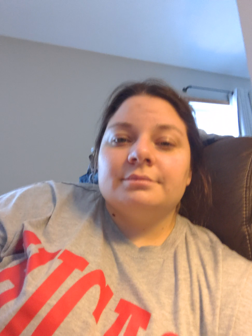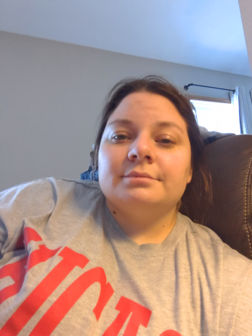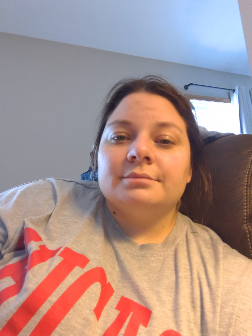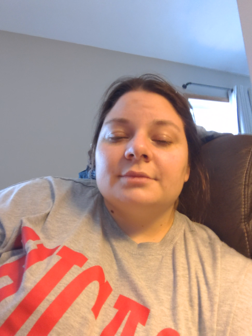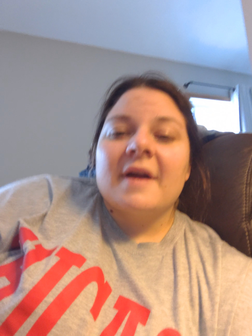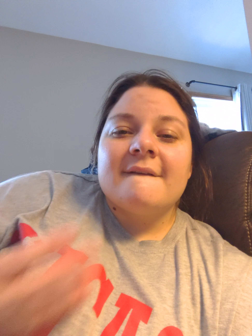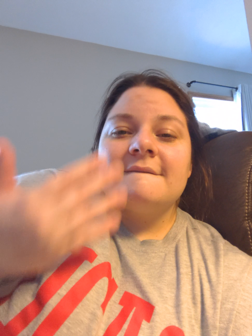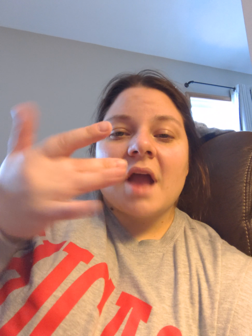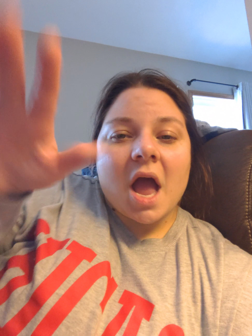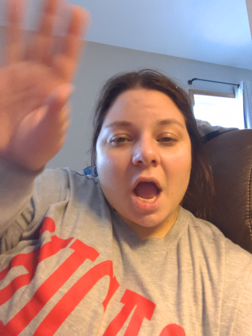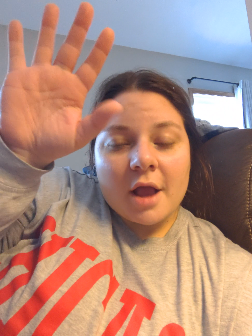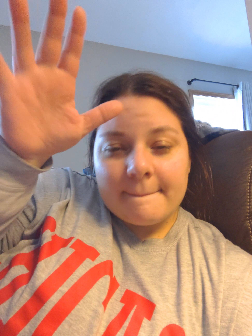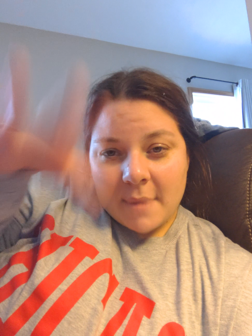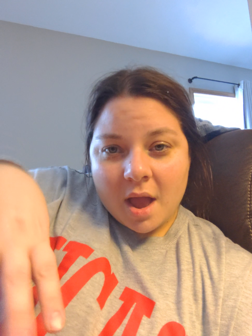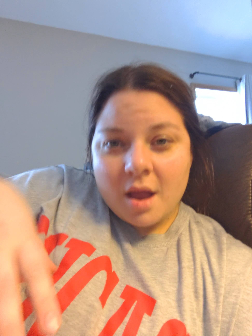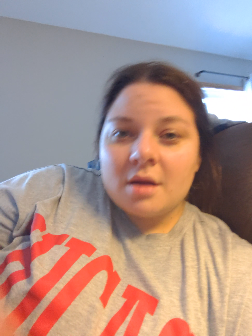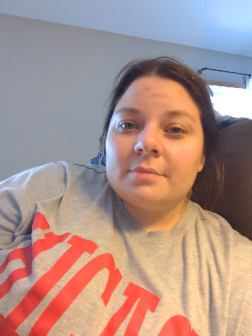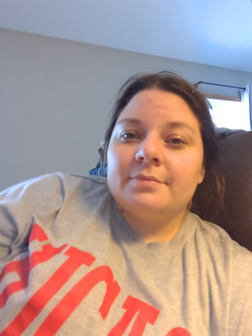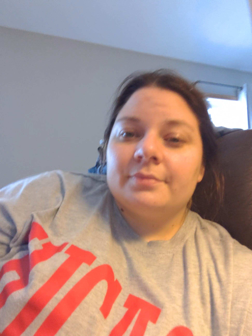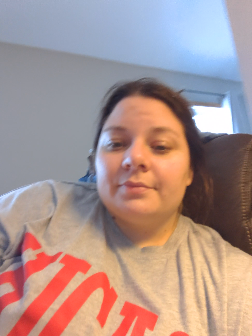fireman